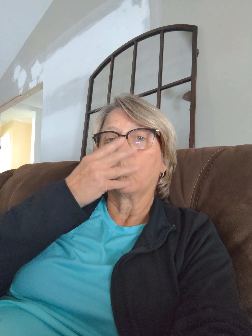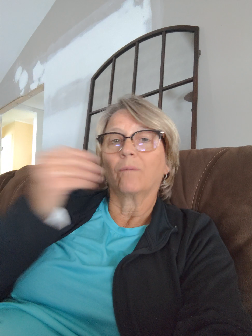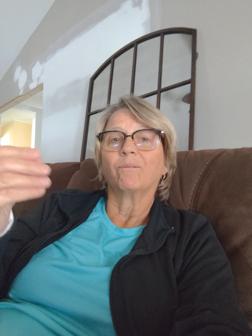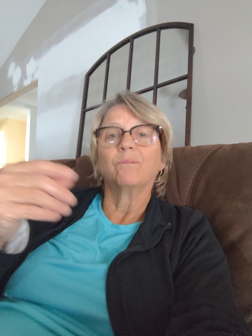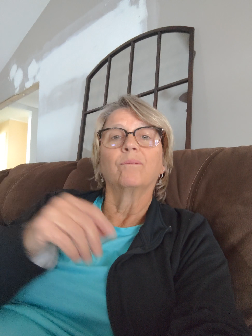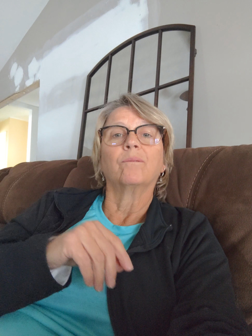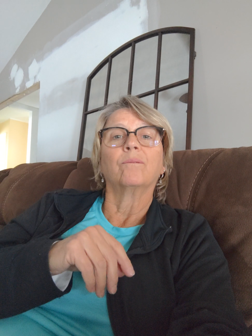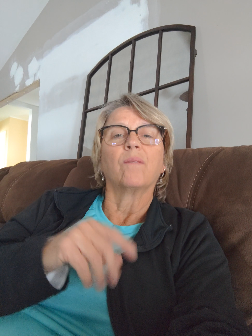wolf